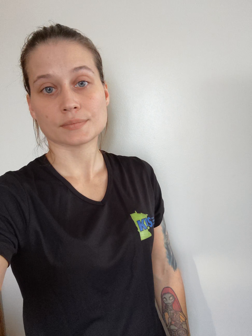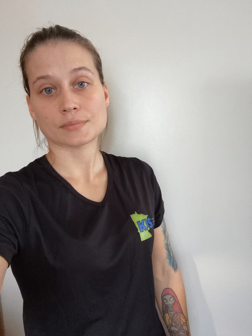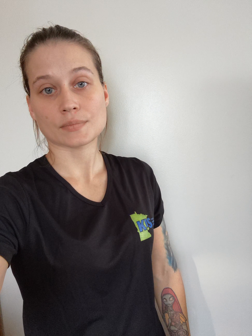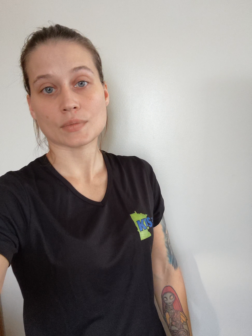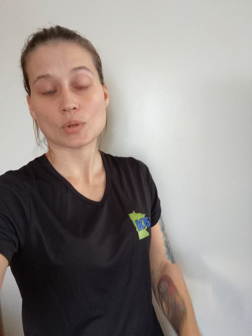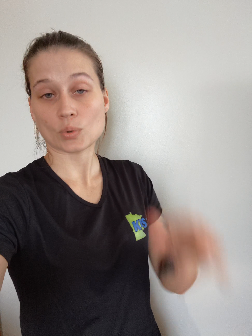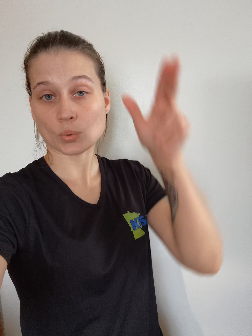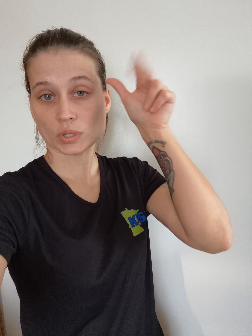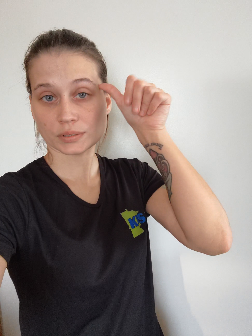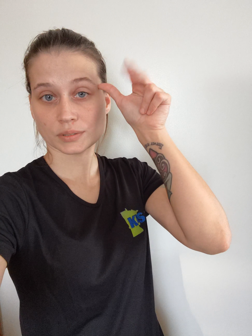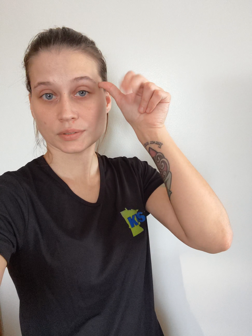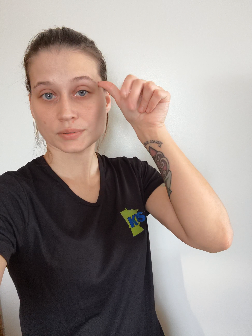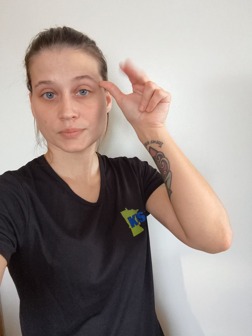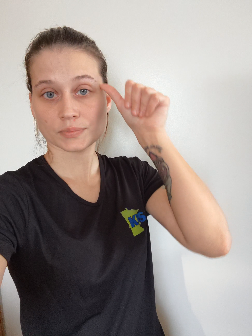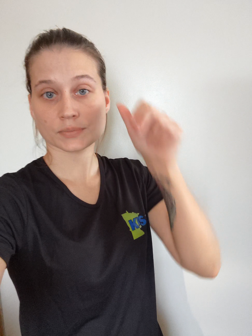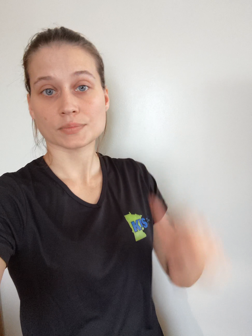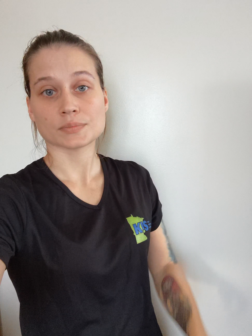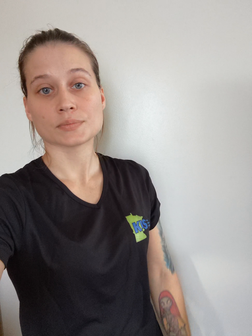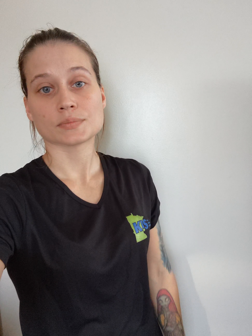horse